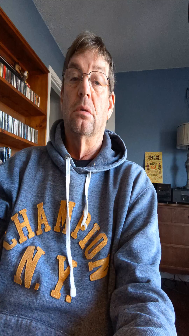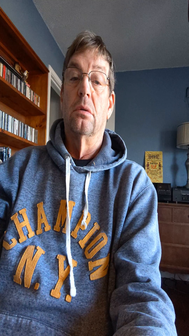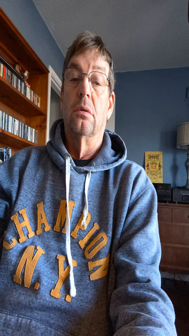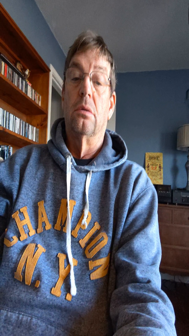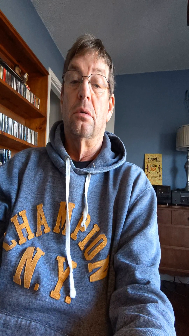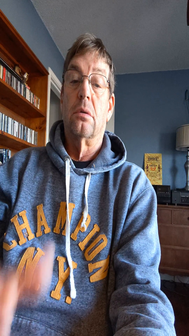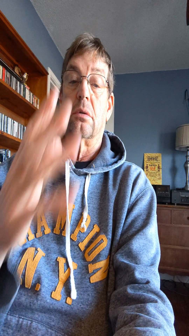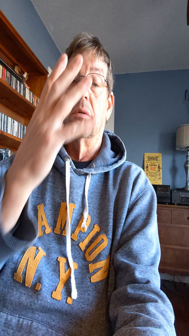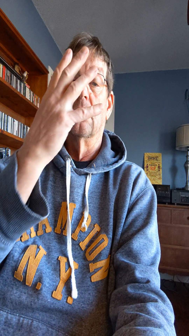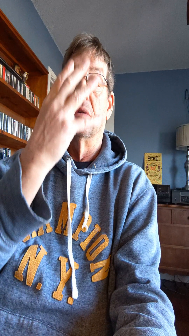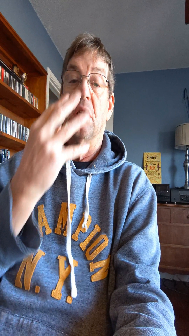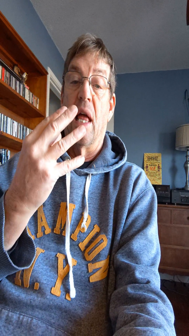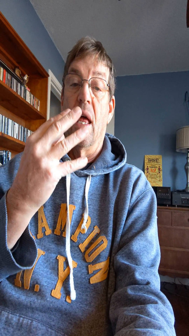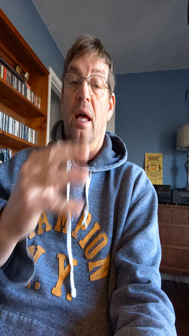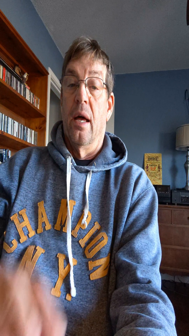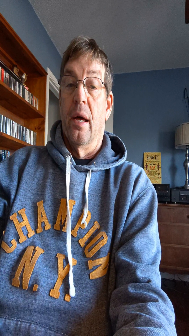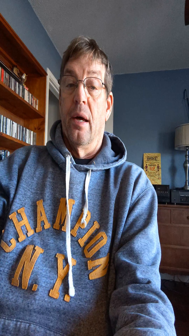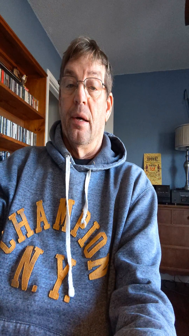sad